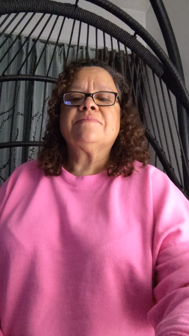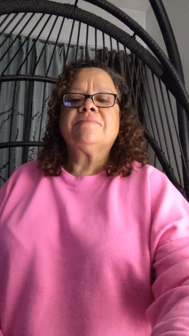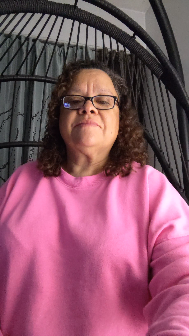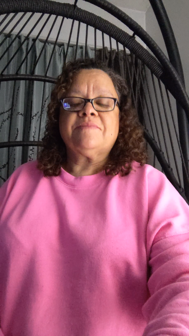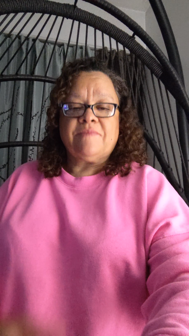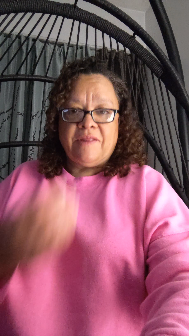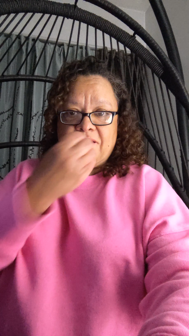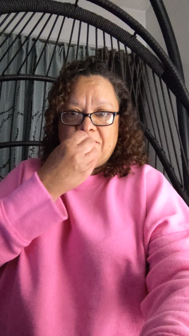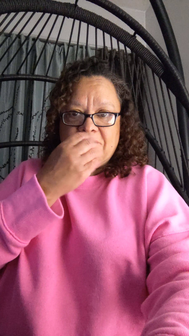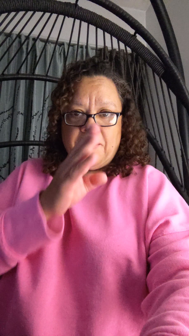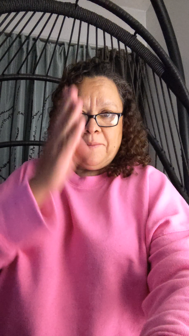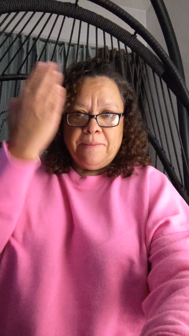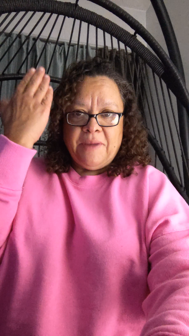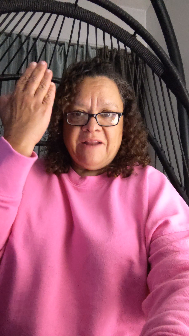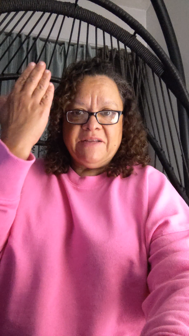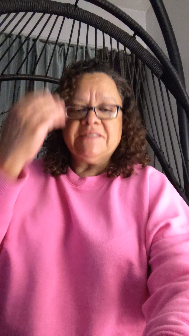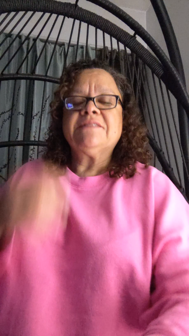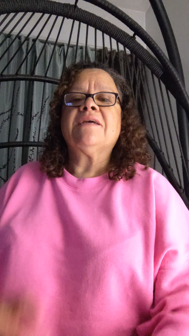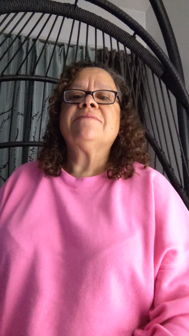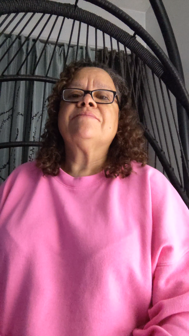breakfast